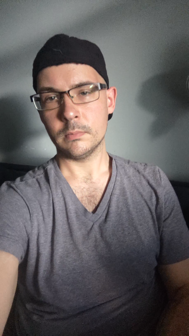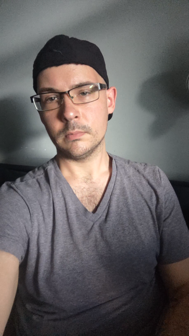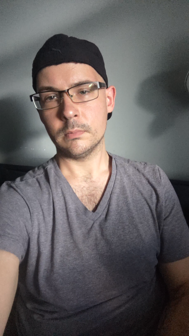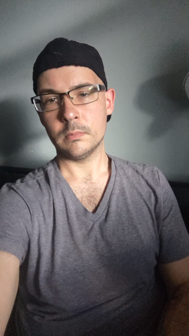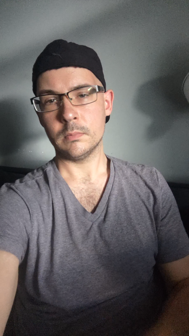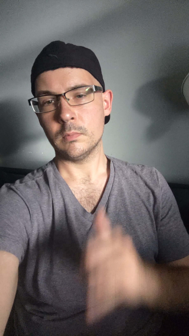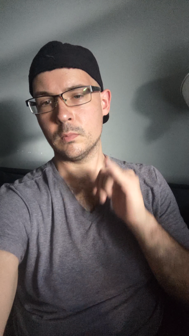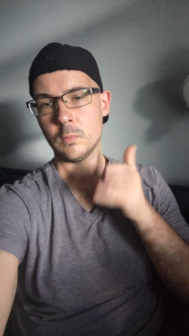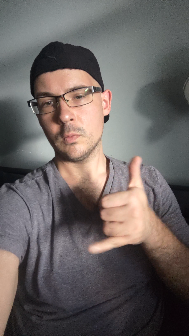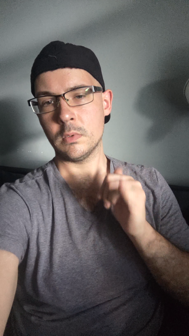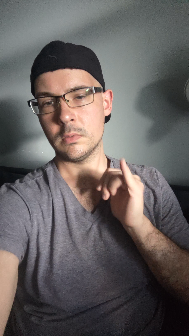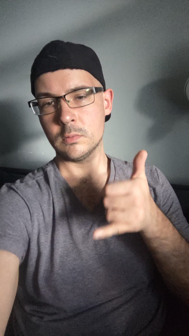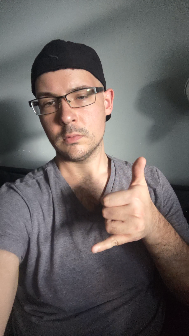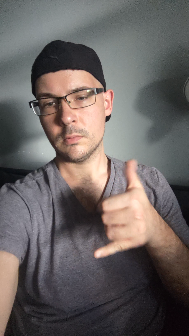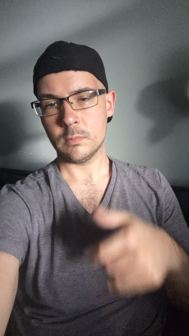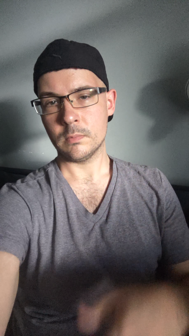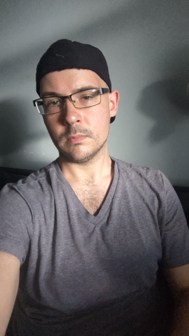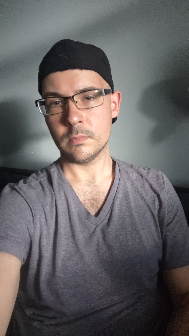rocking chair